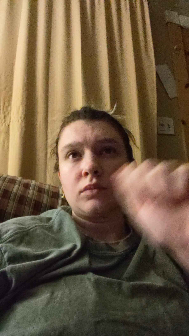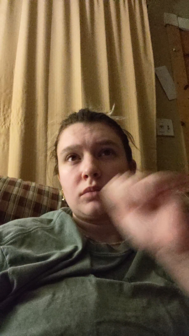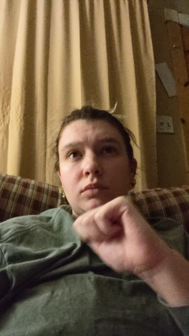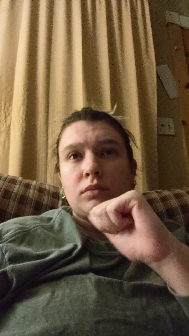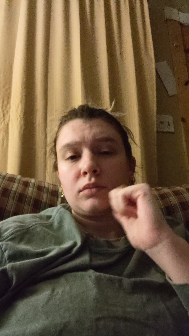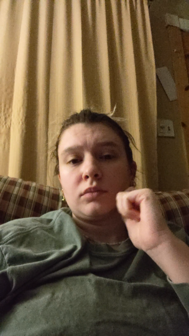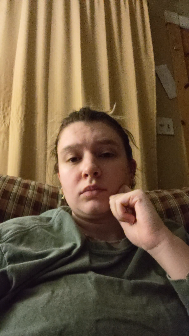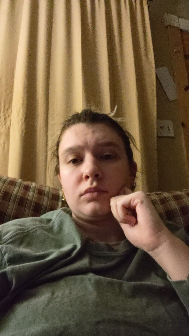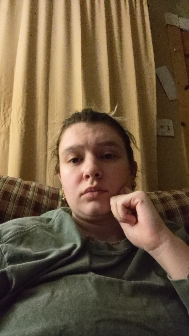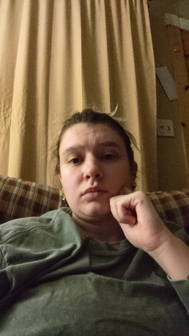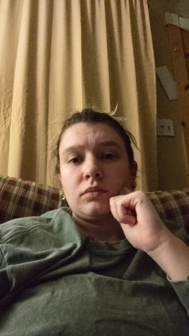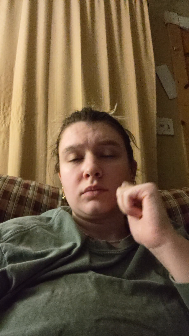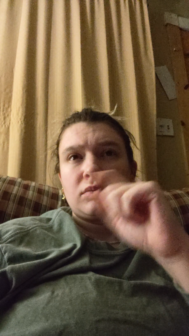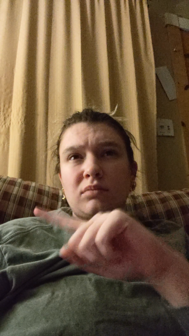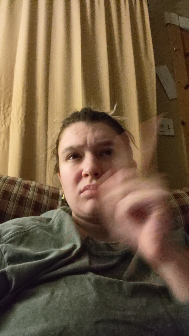but